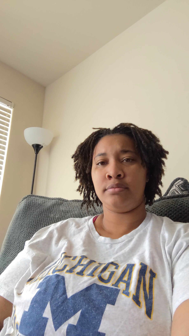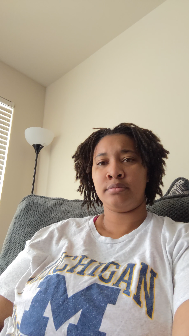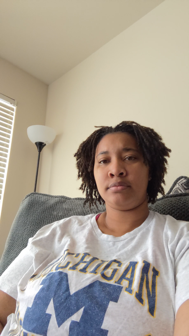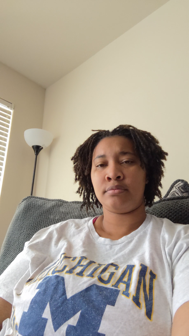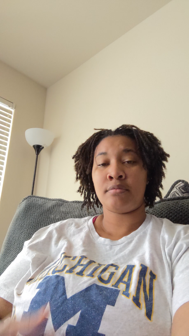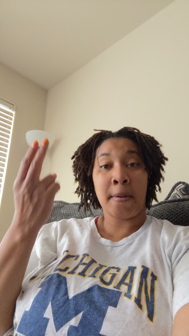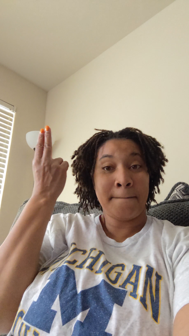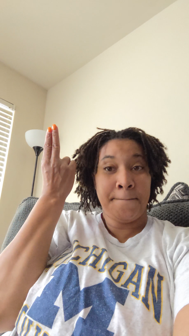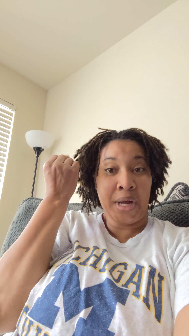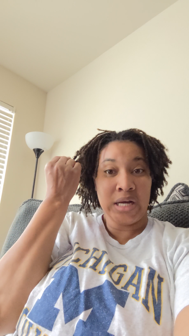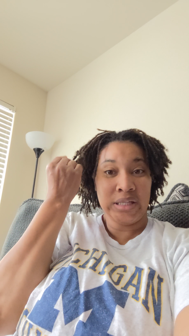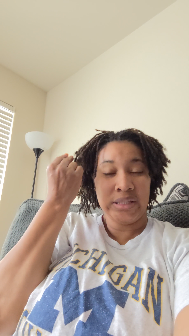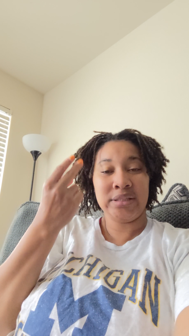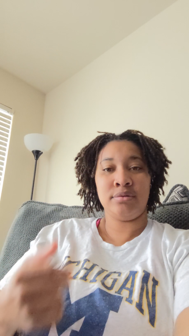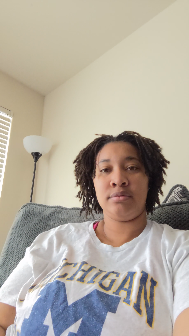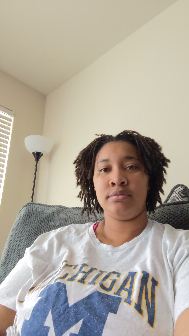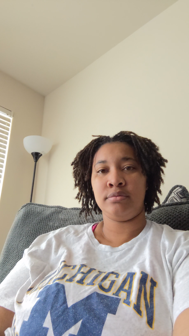bunny